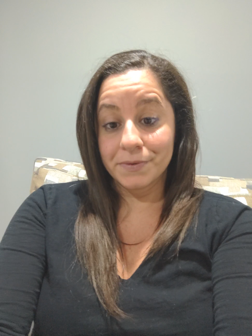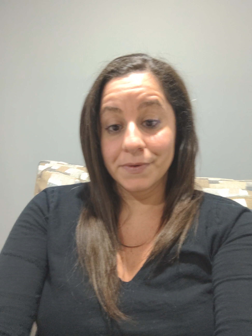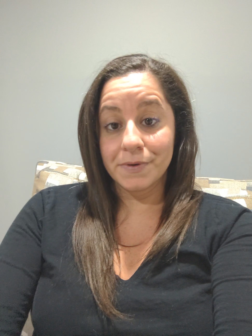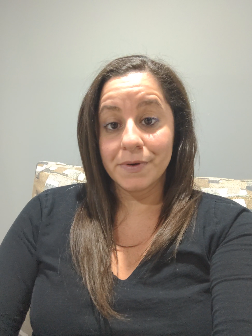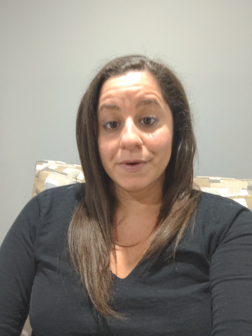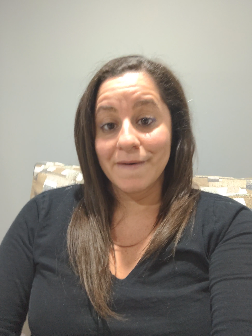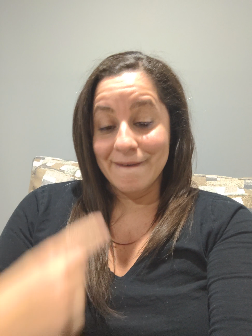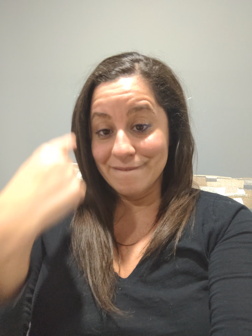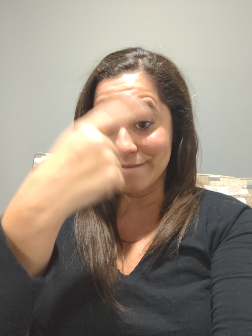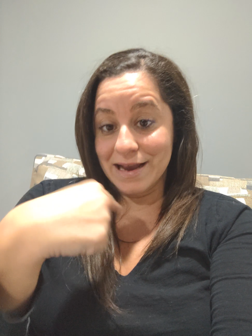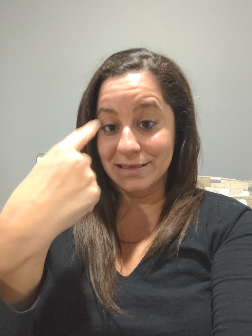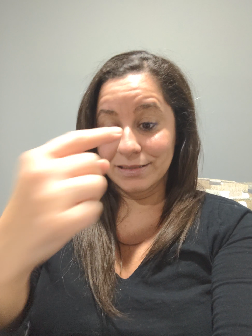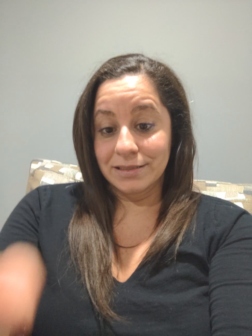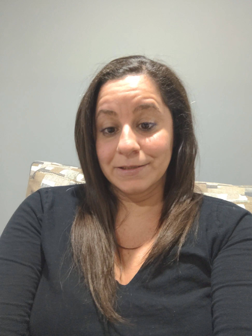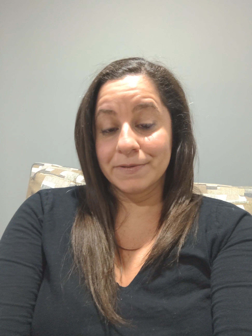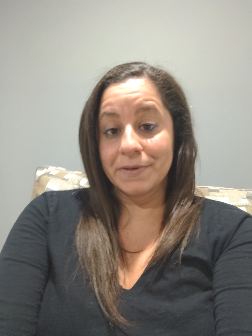face